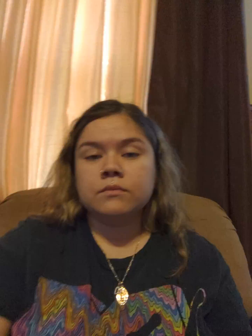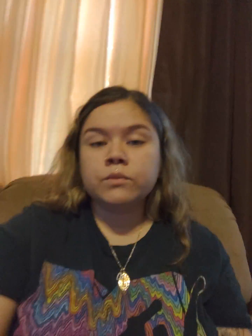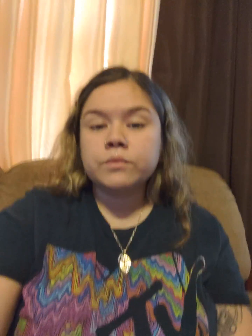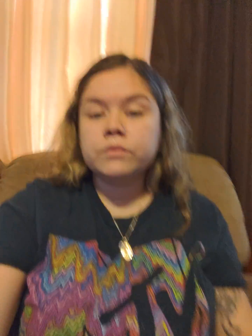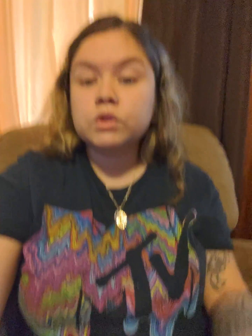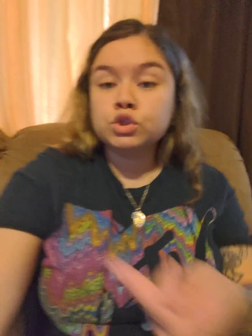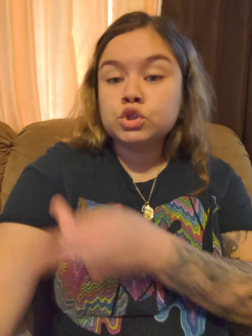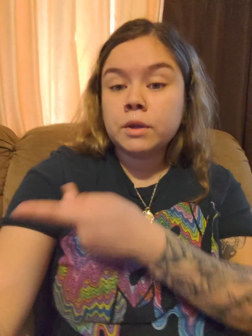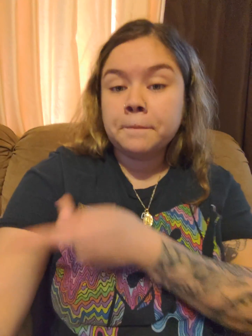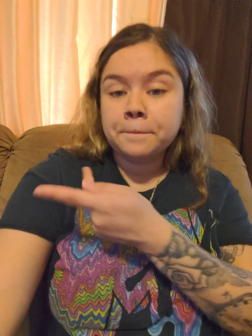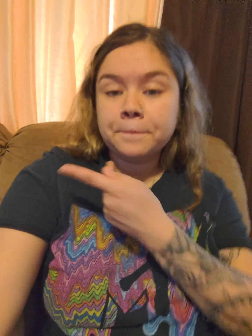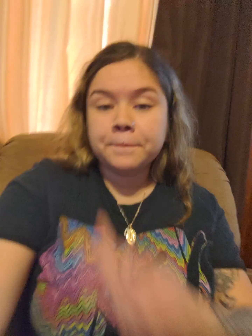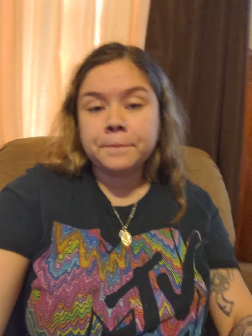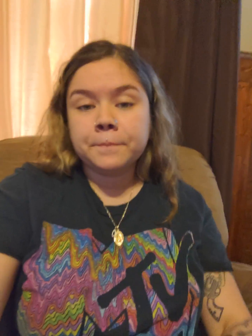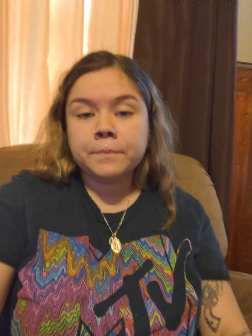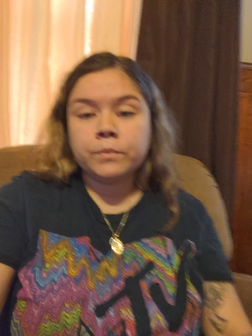sheep